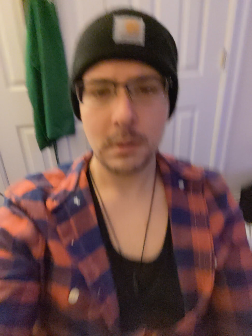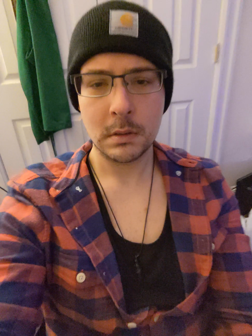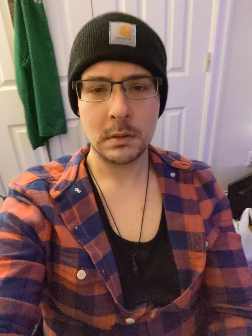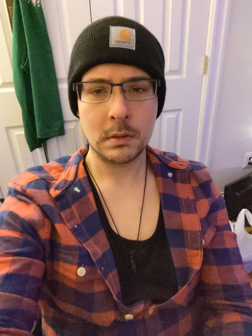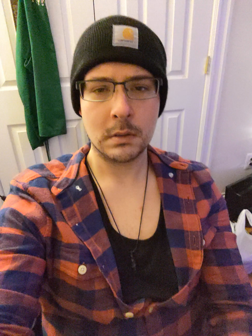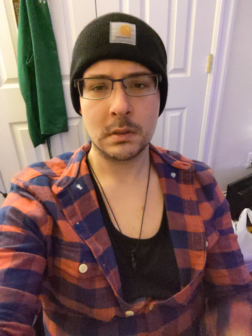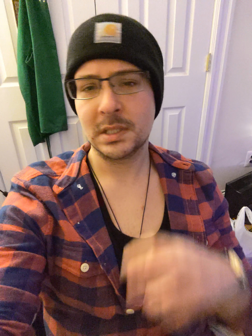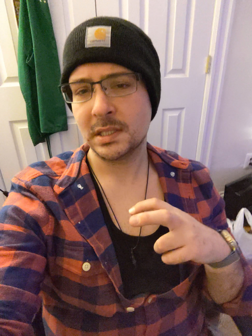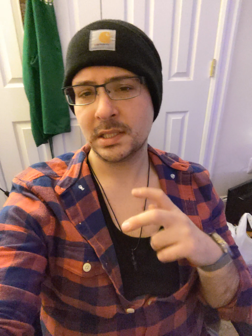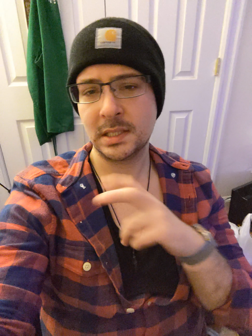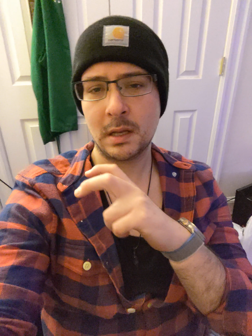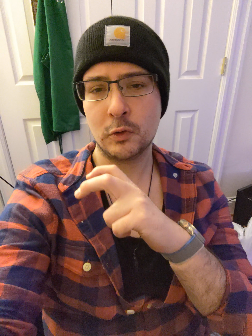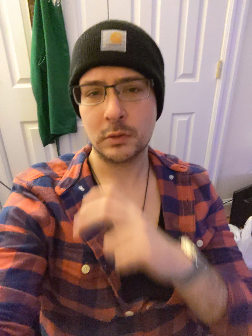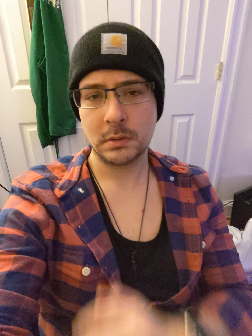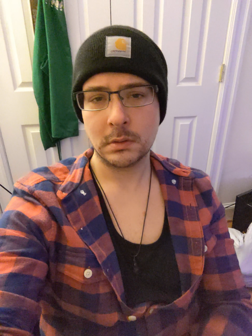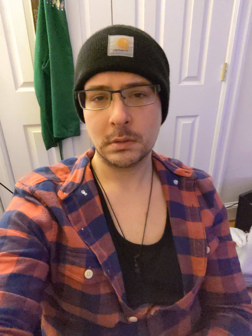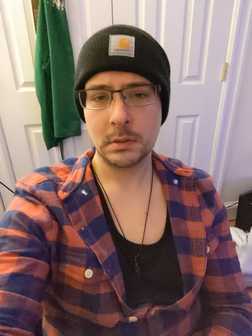stairs